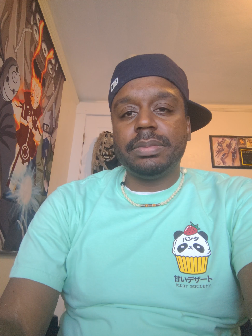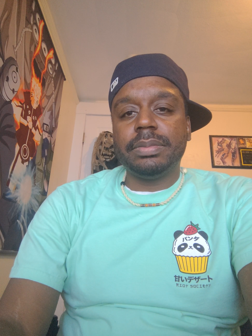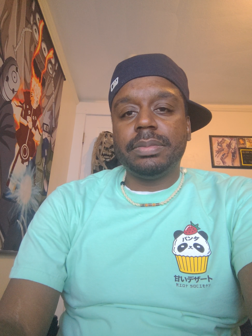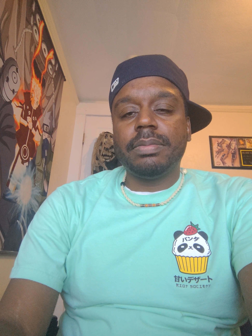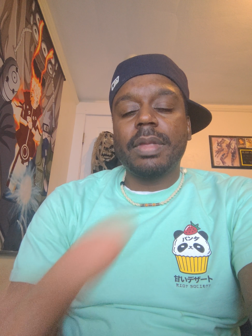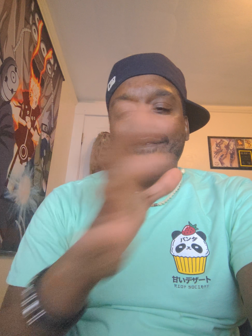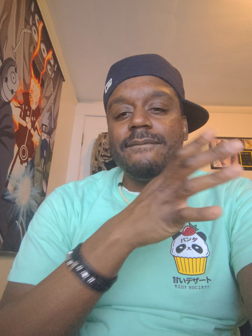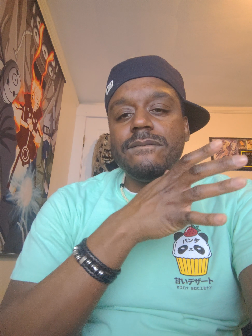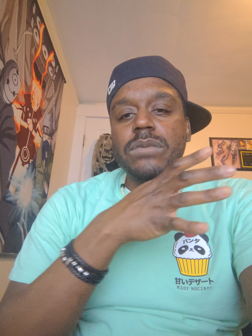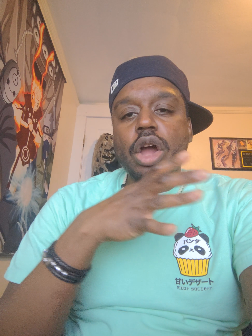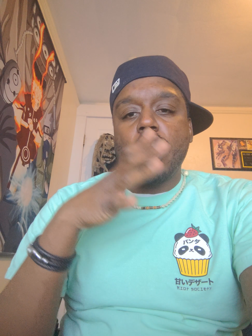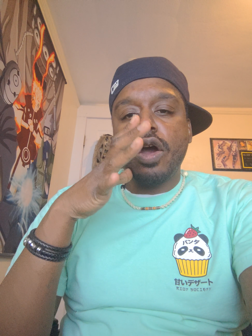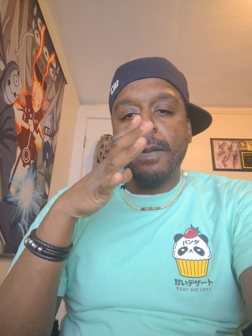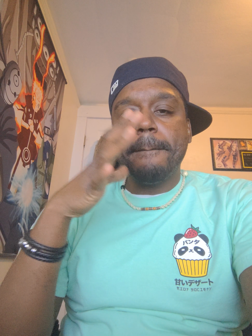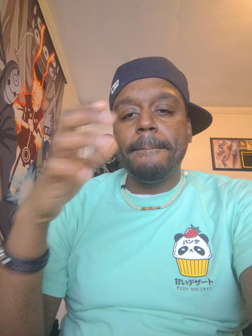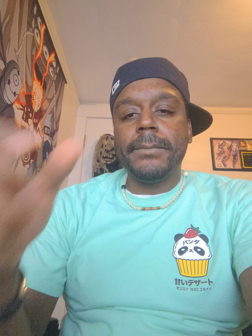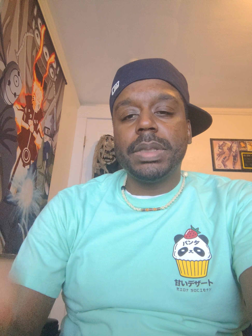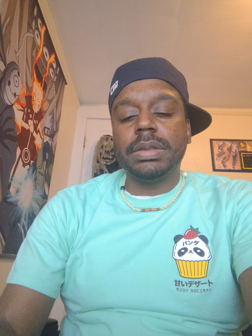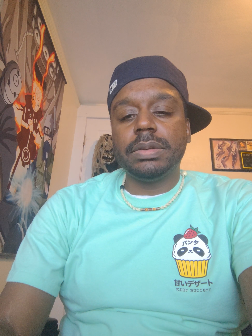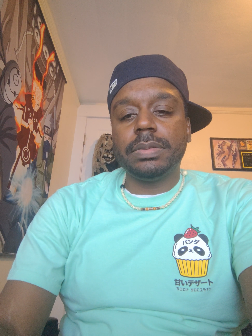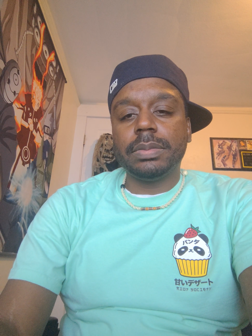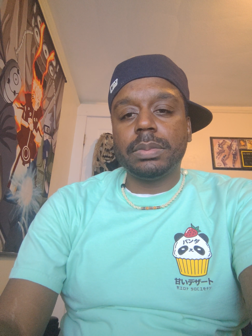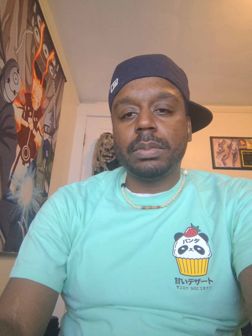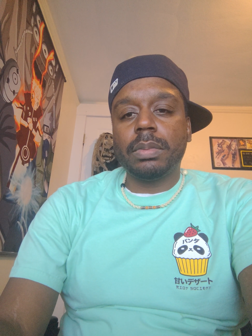farm